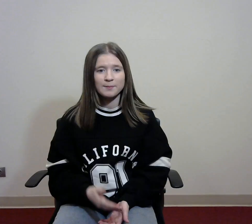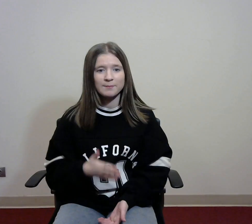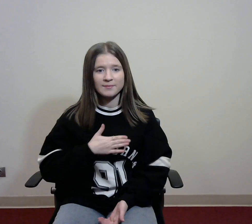mən